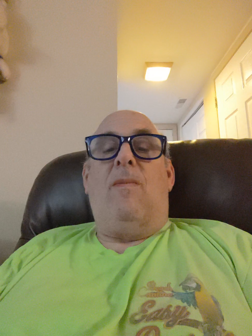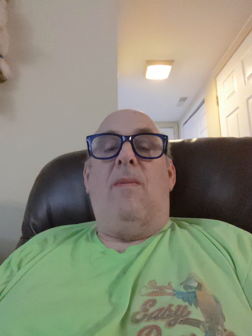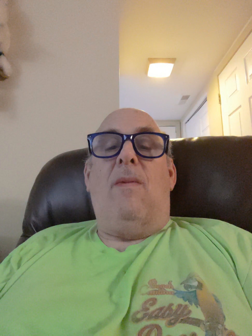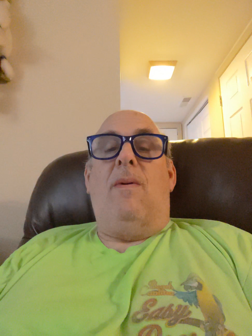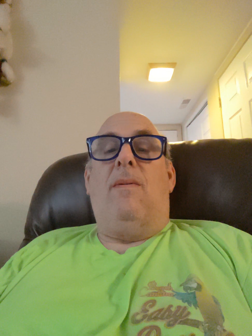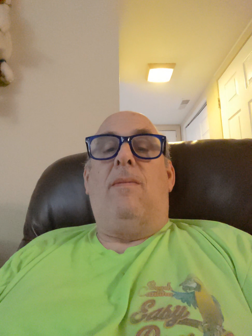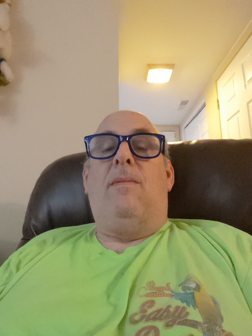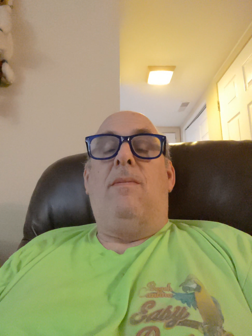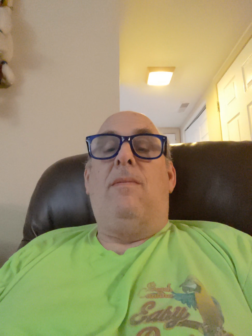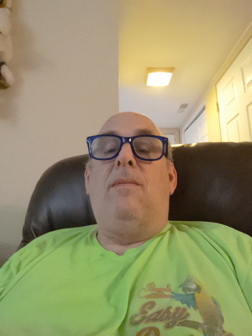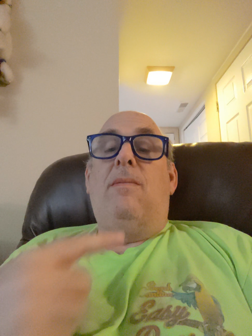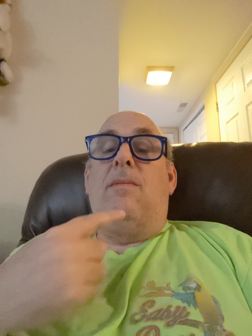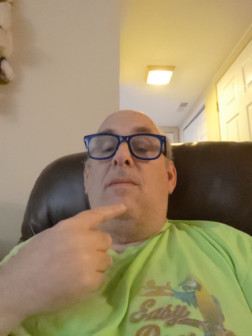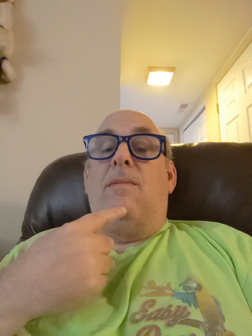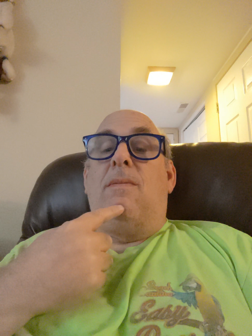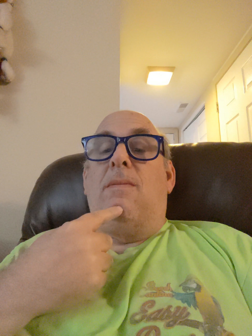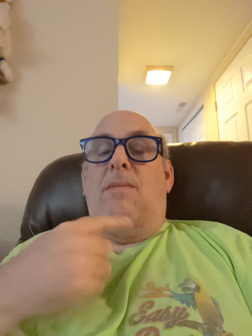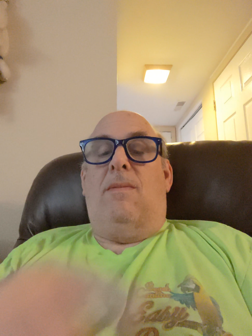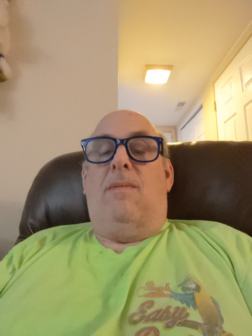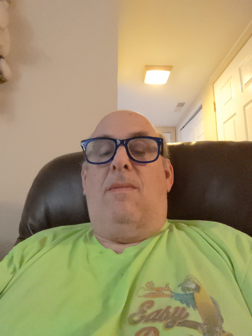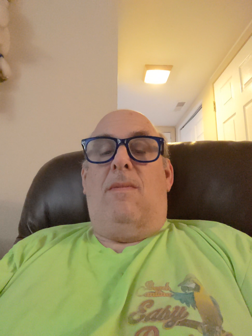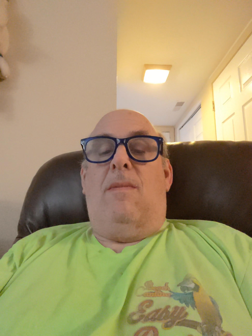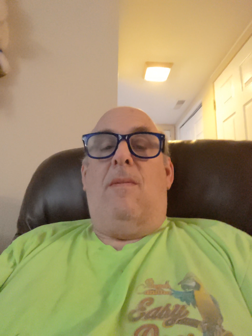chin